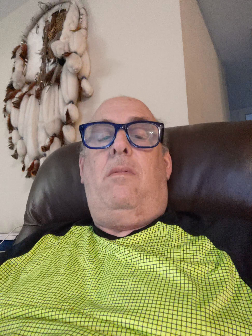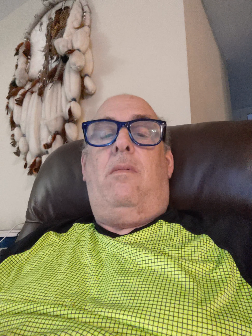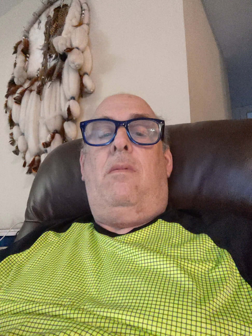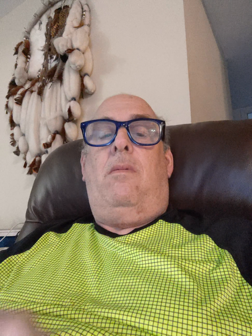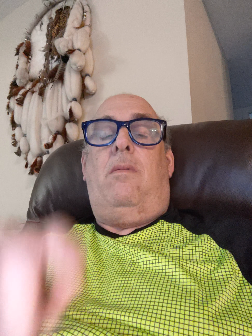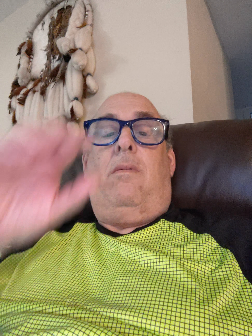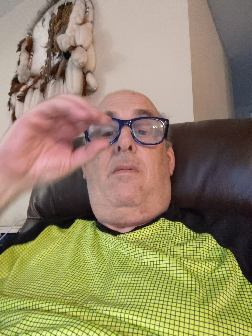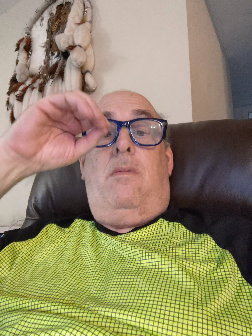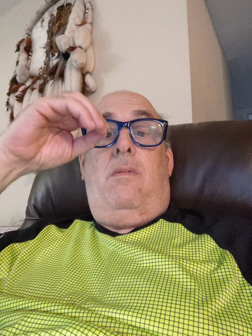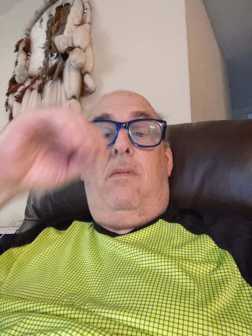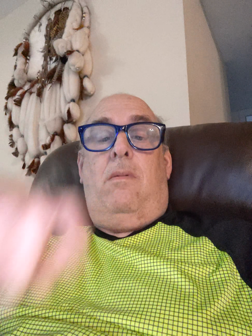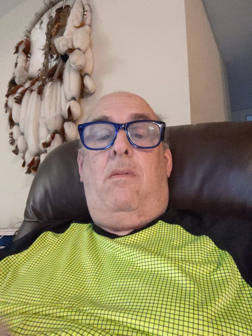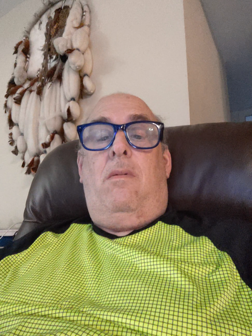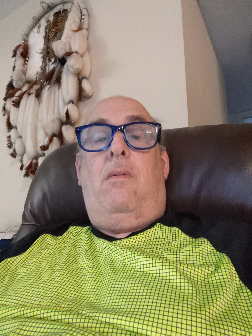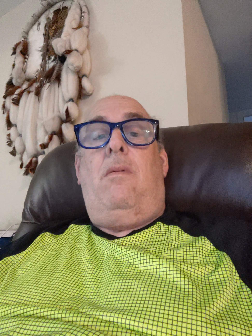owl